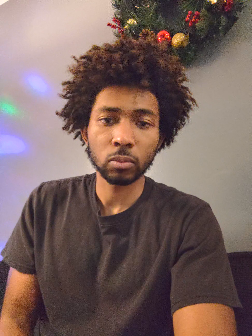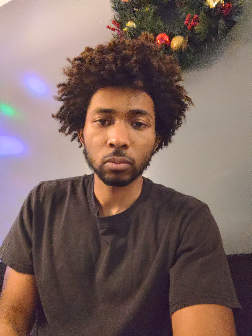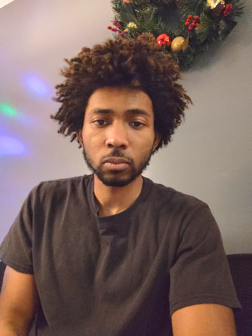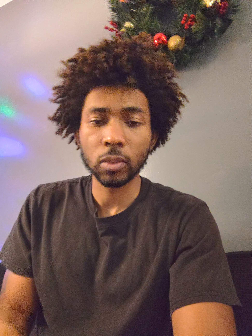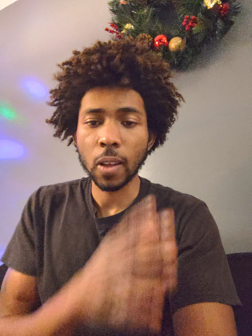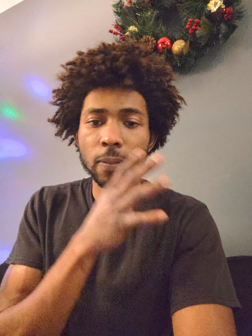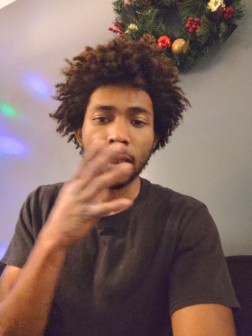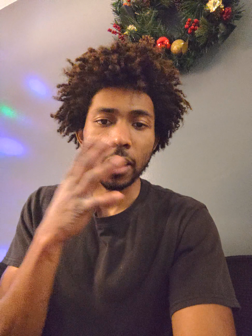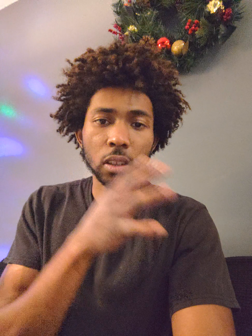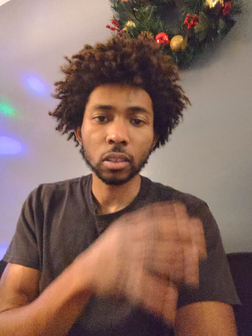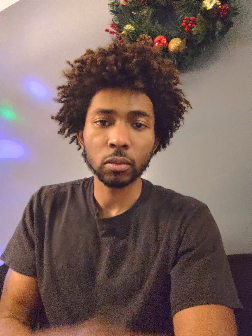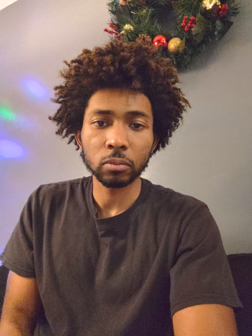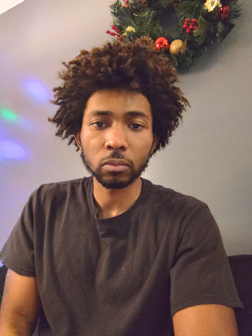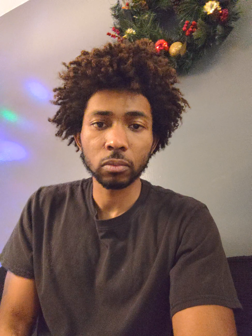farm